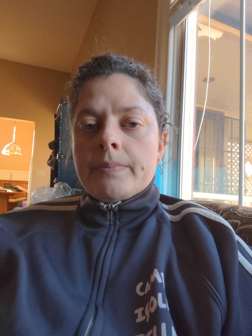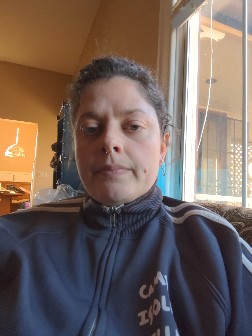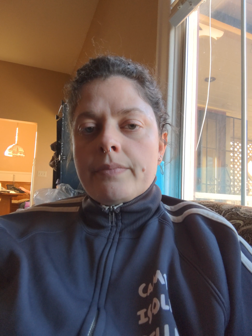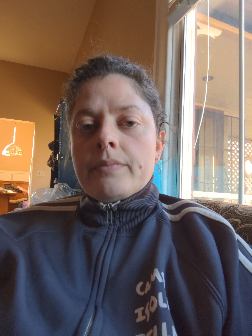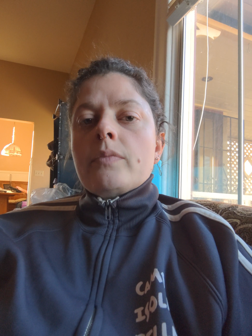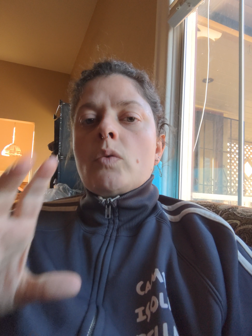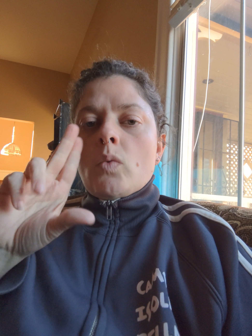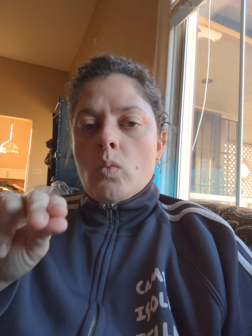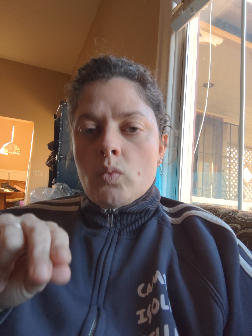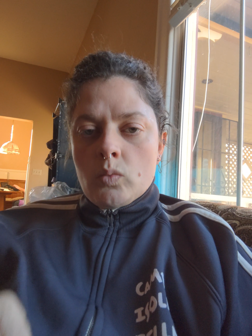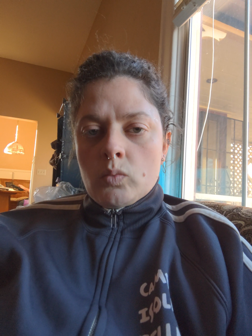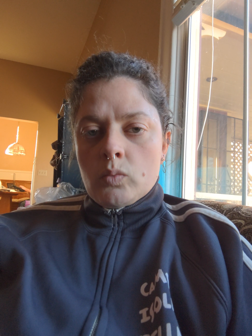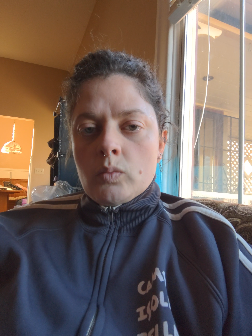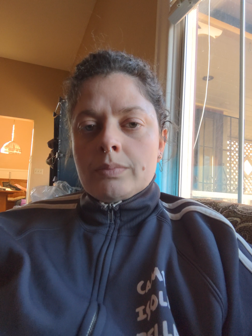no